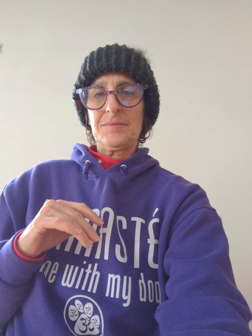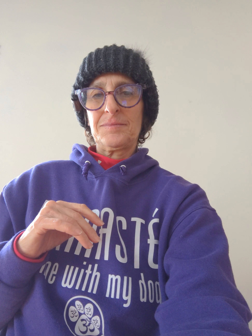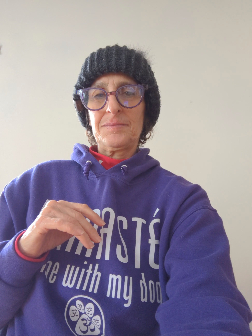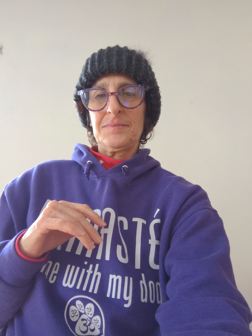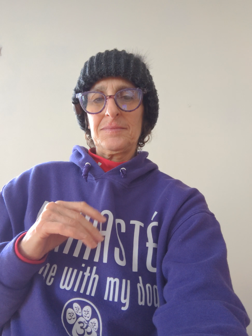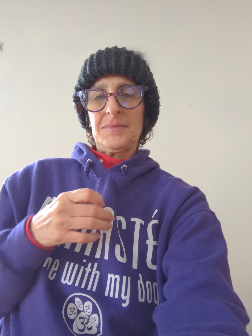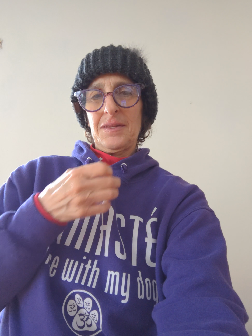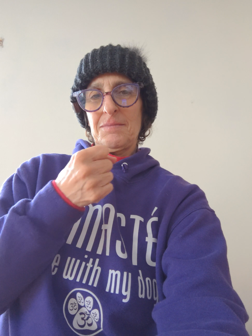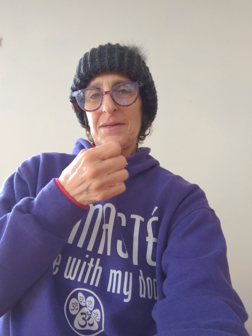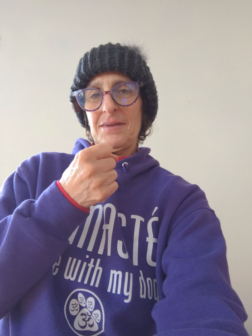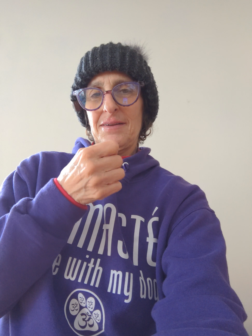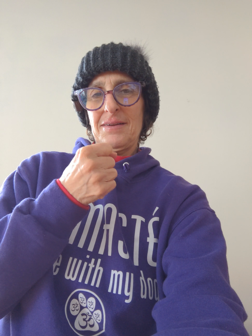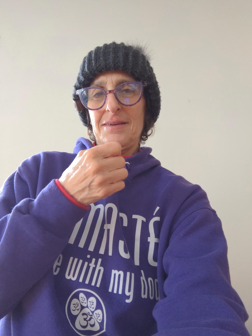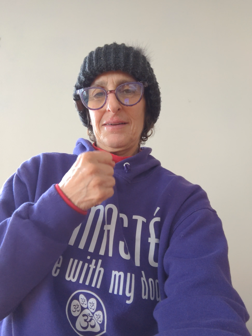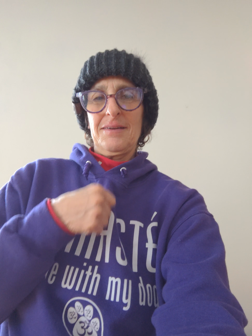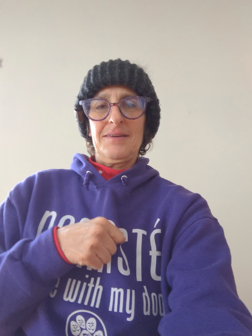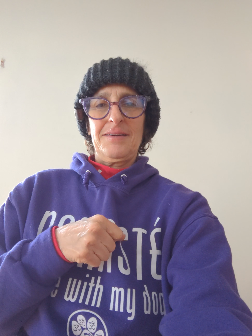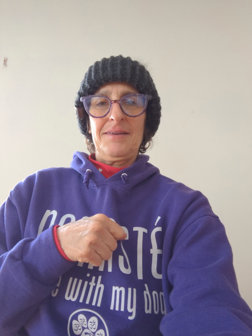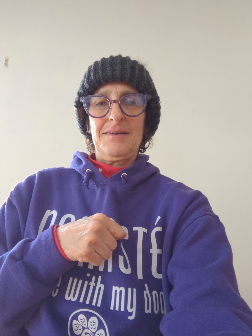milk